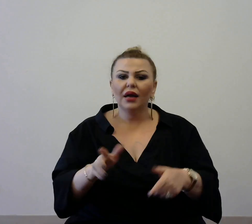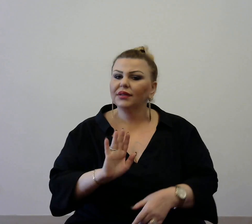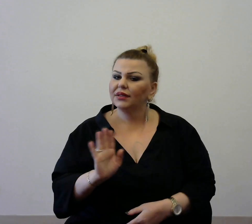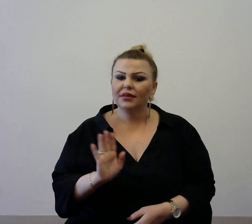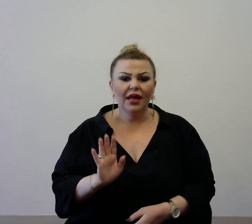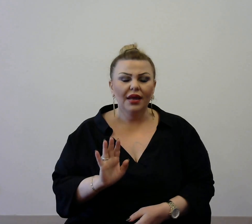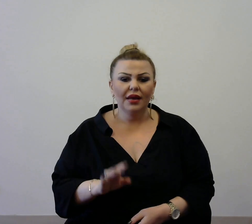deyil